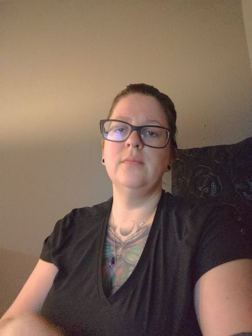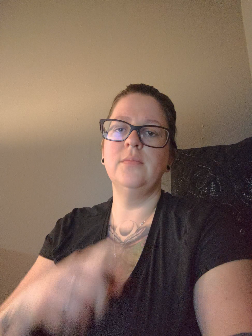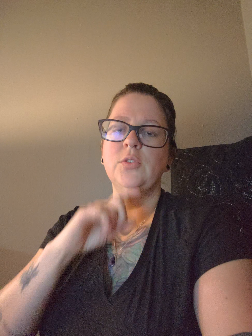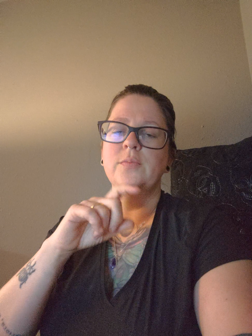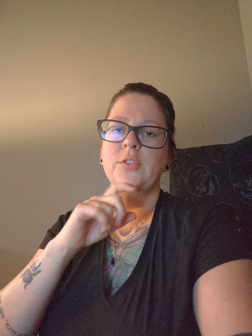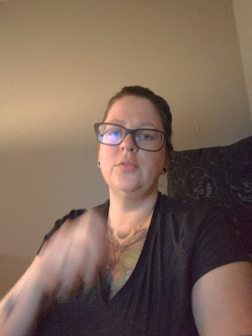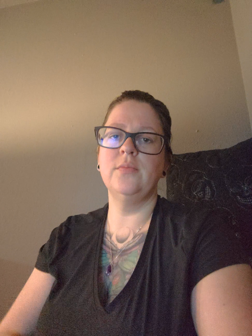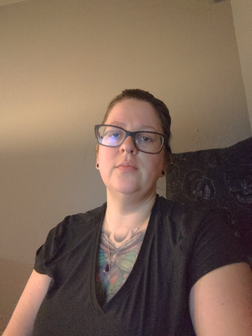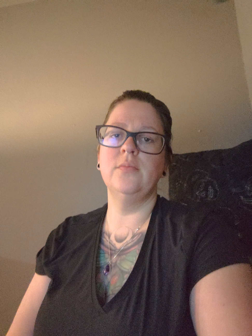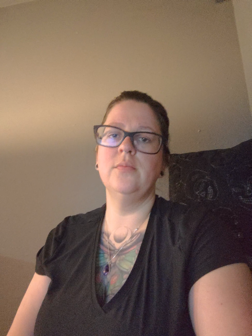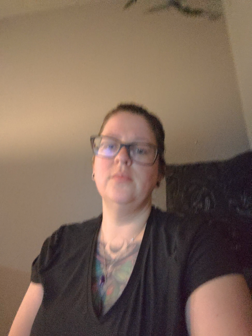garbage